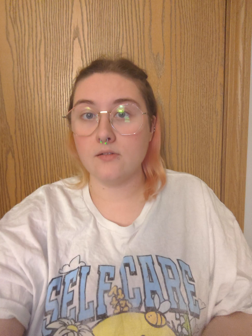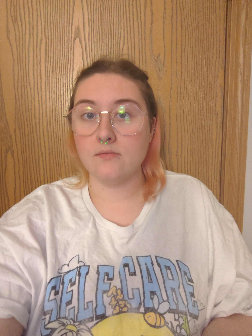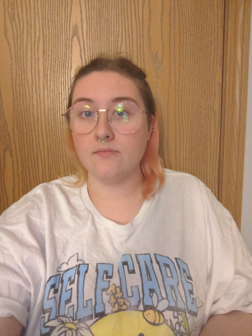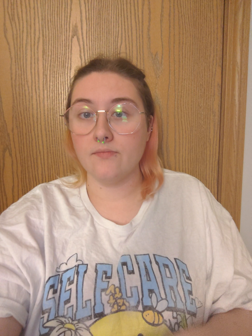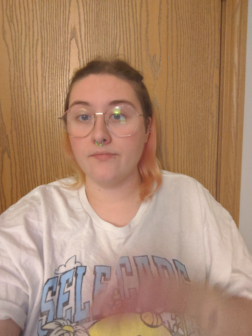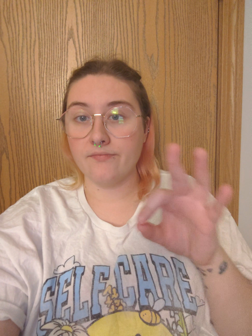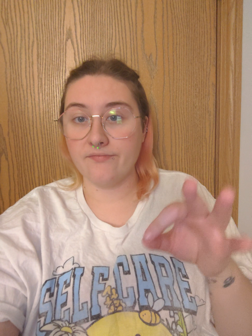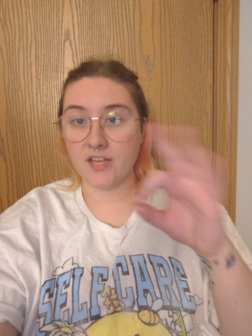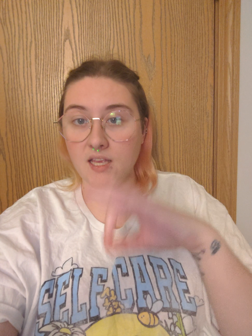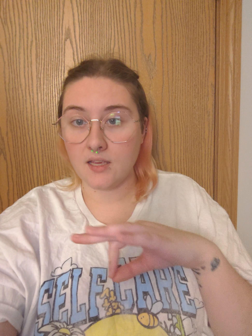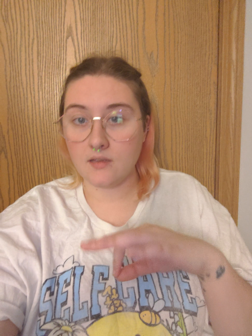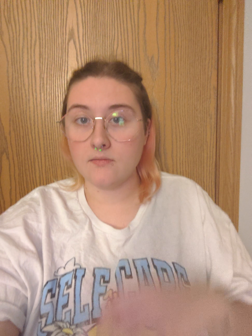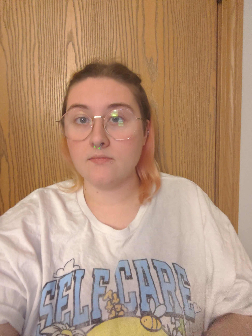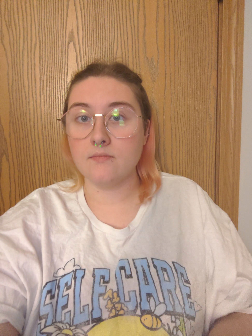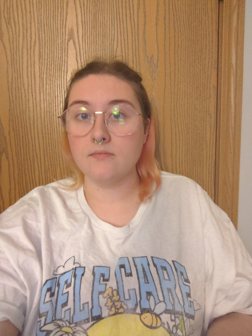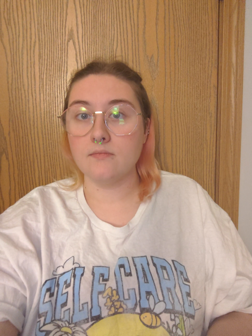feet